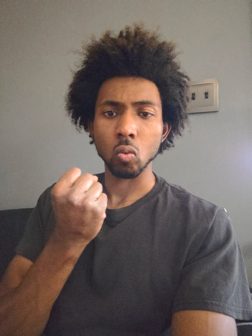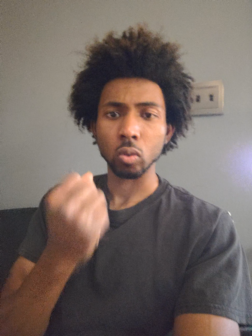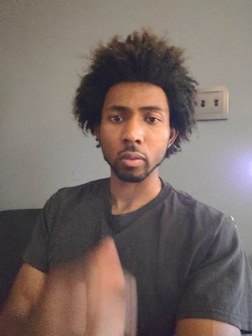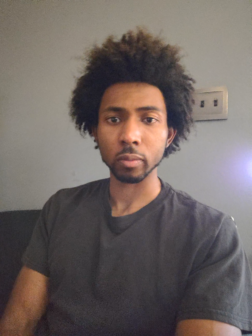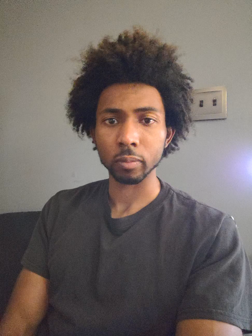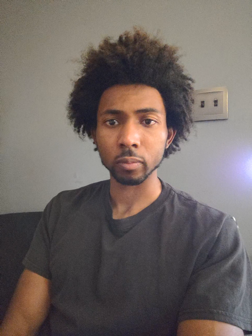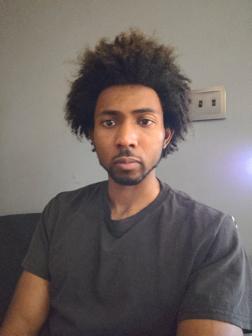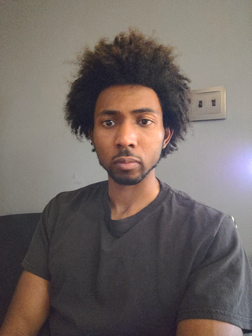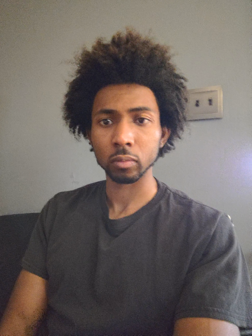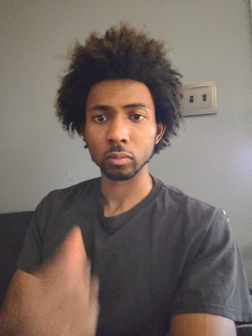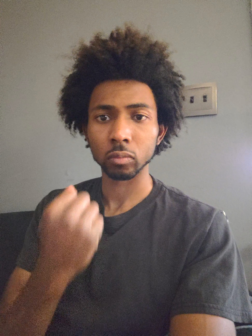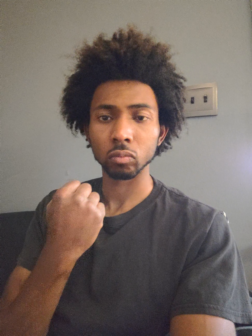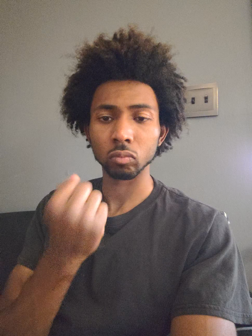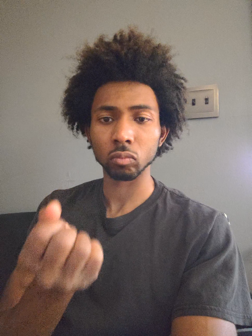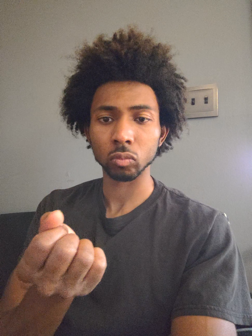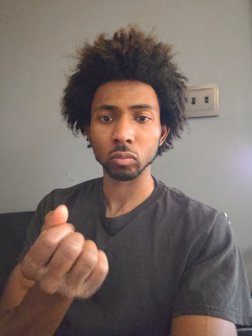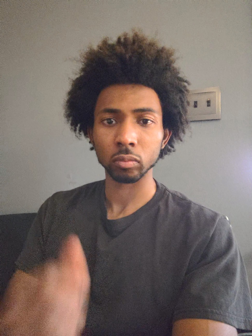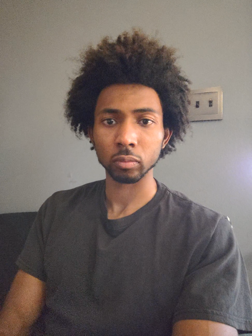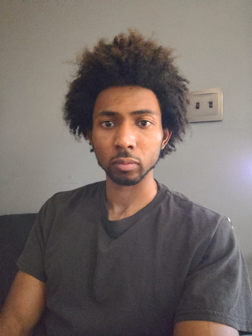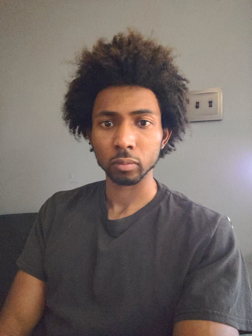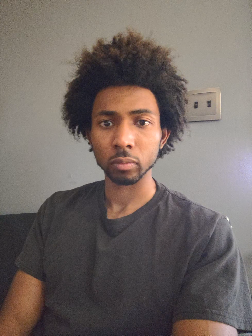drive